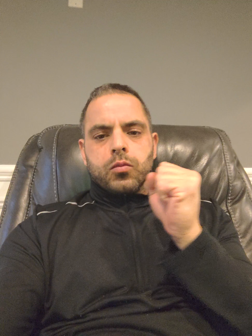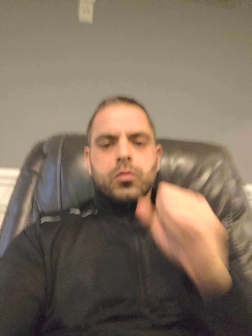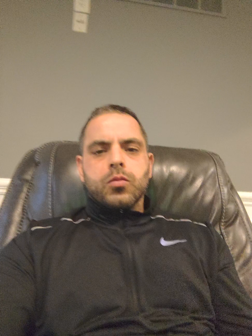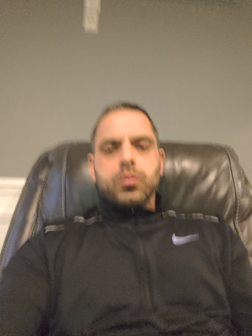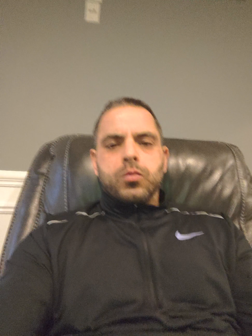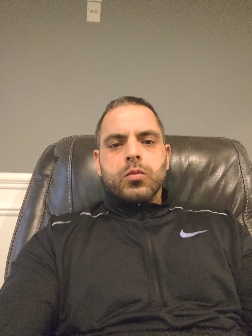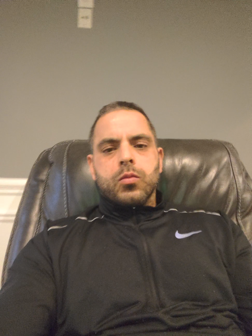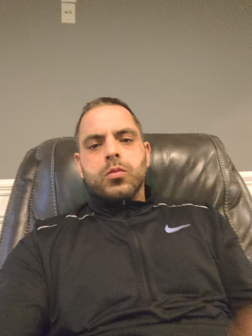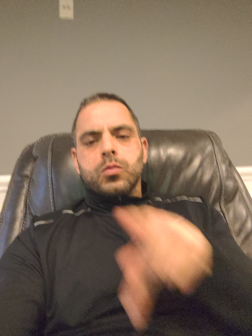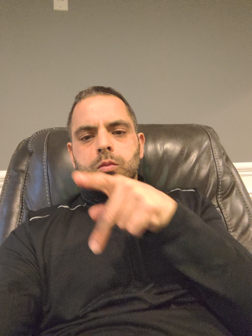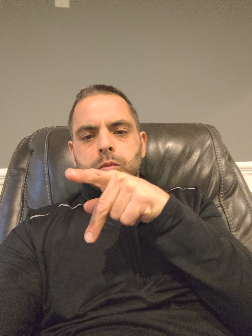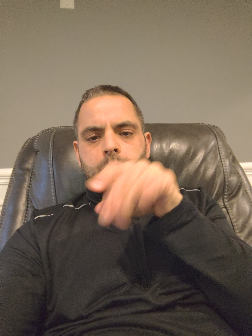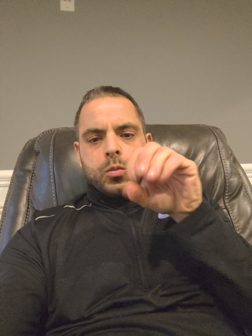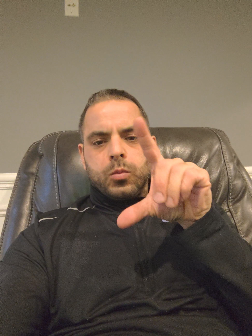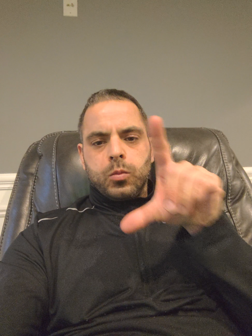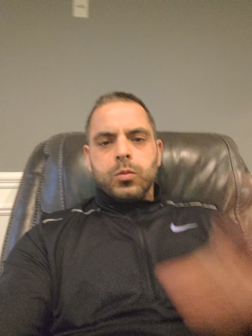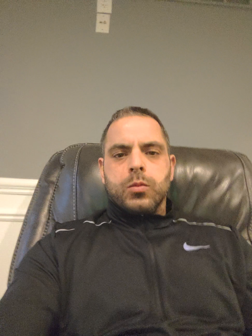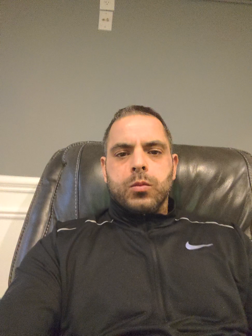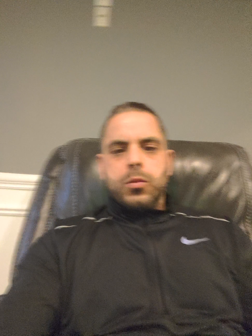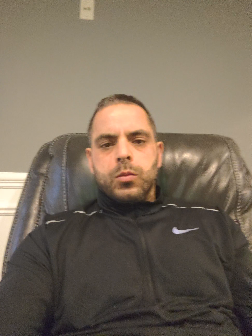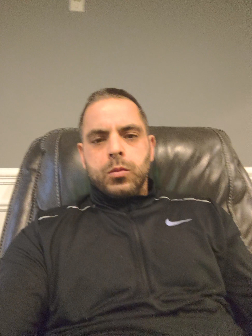pool